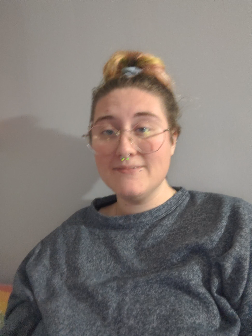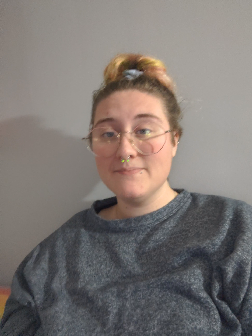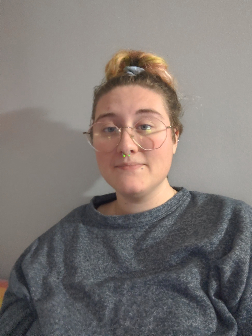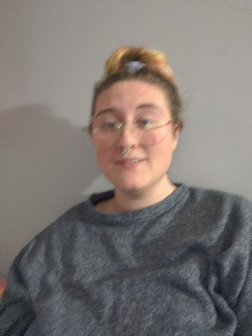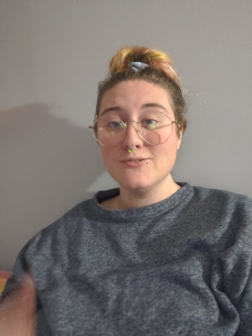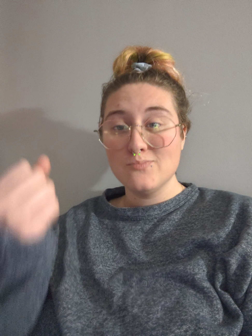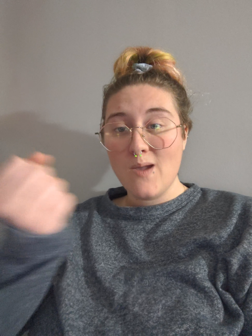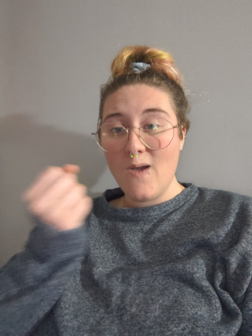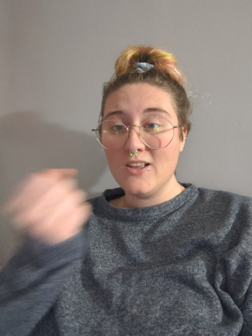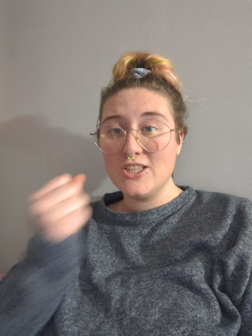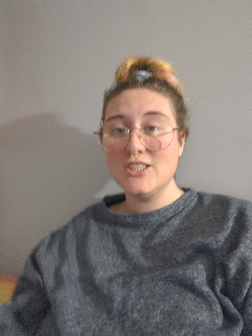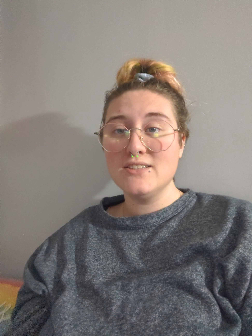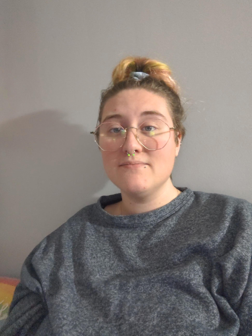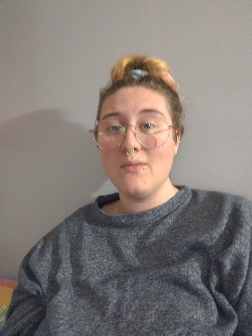drawer